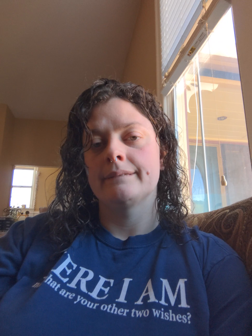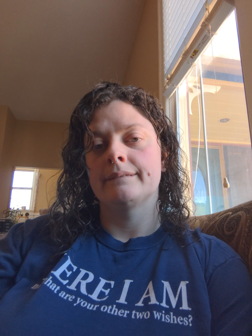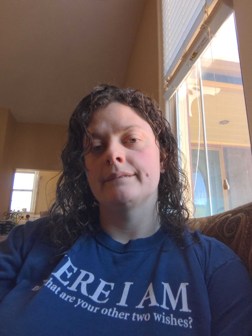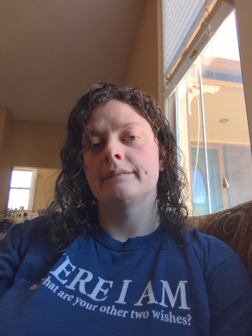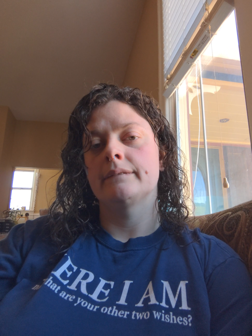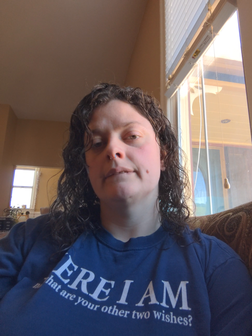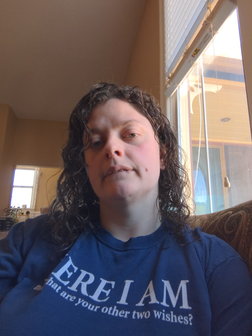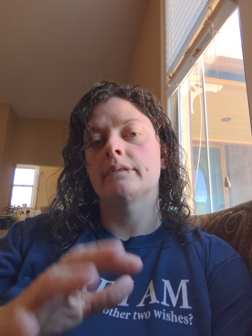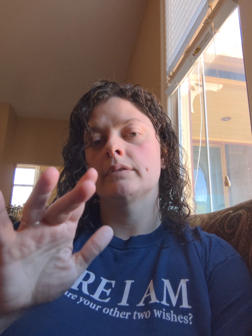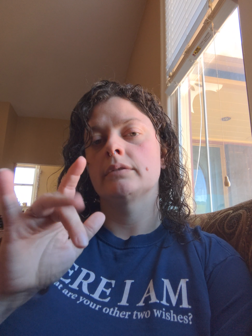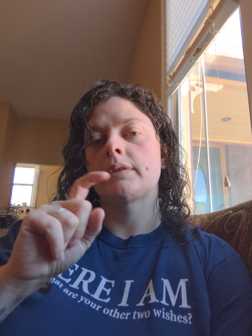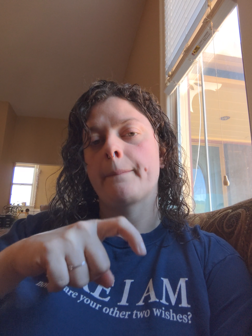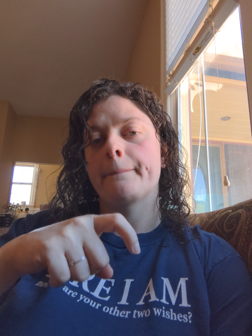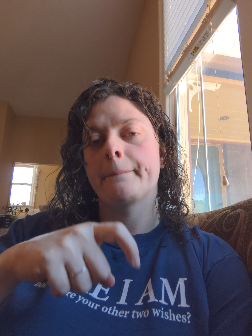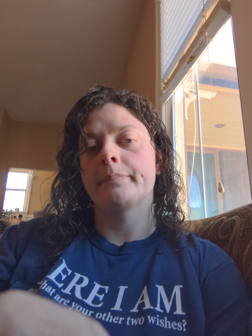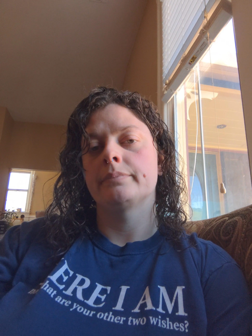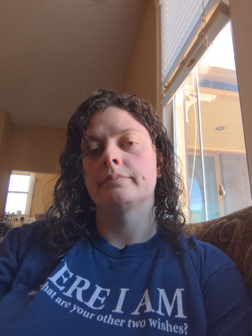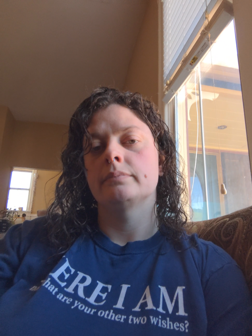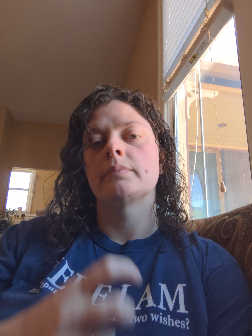time